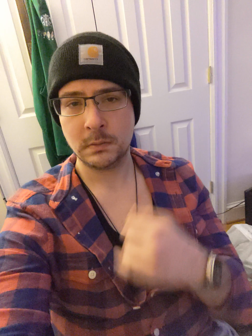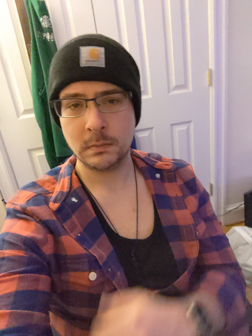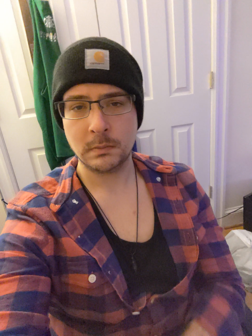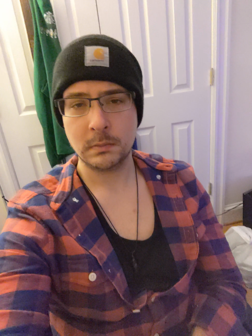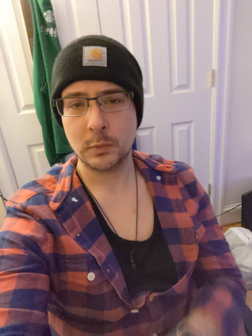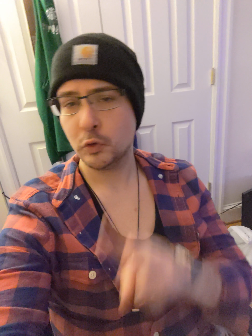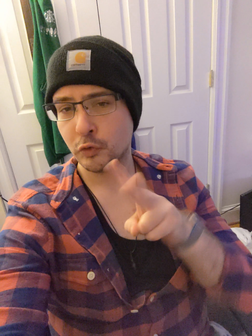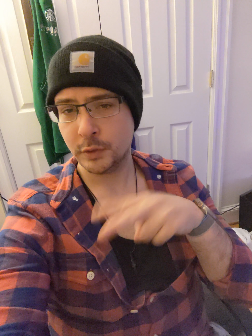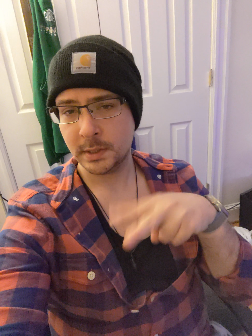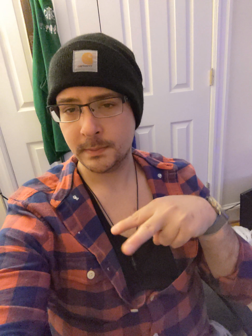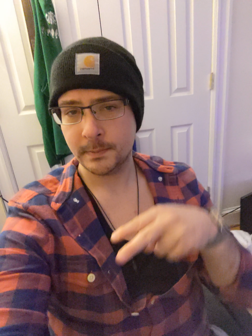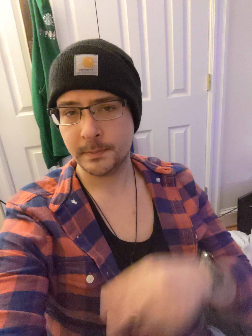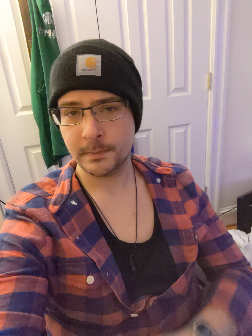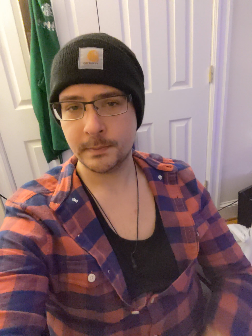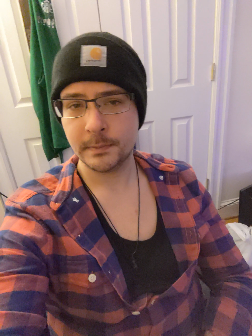read